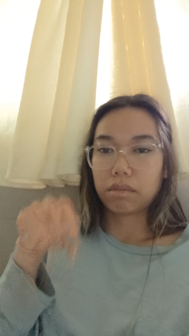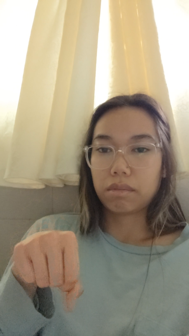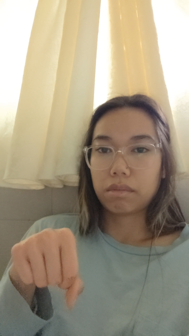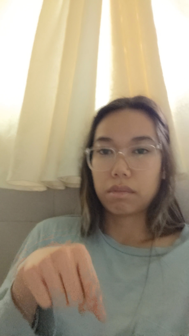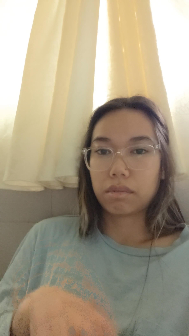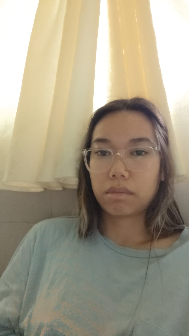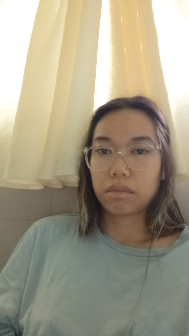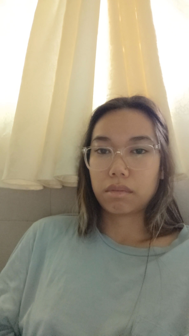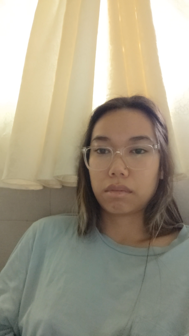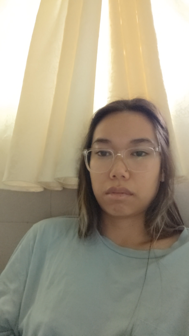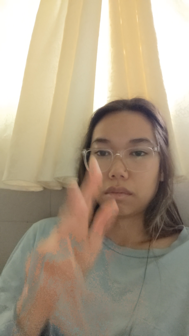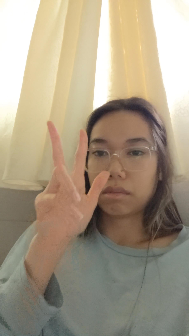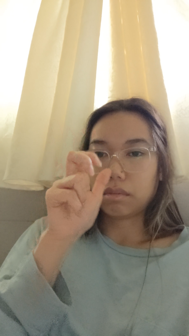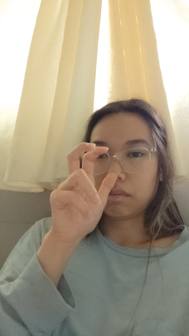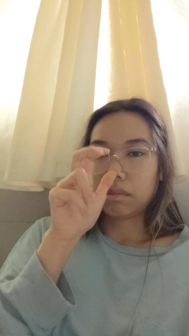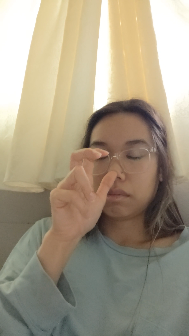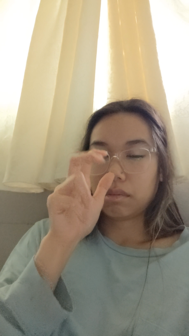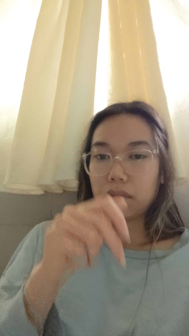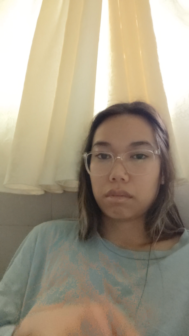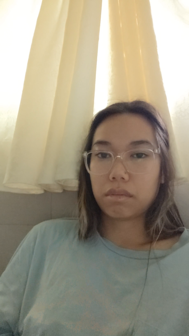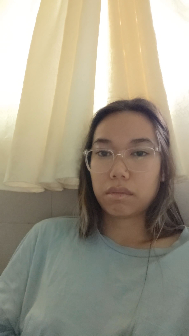ant